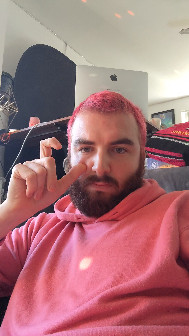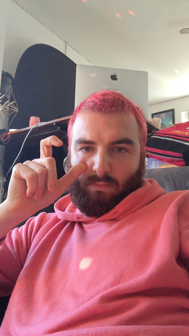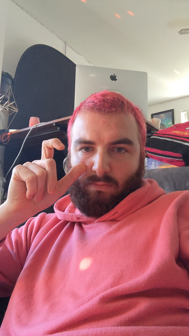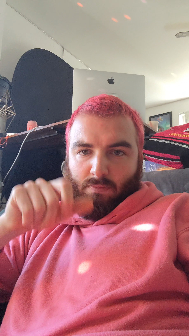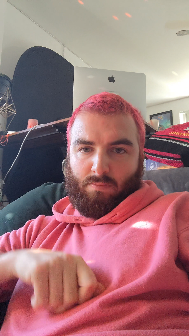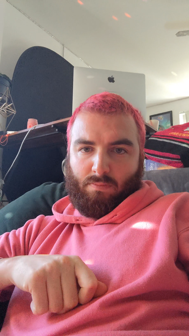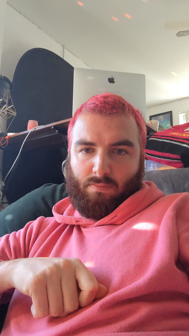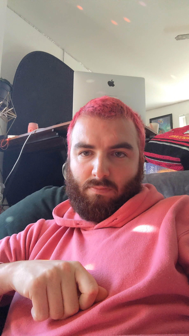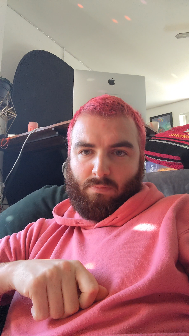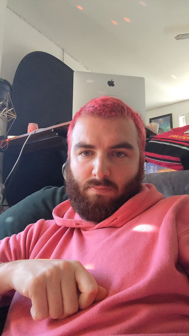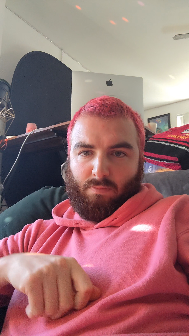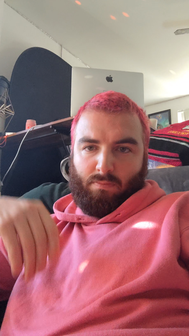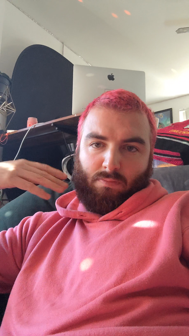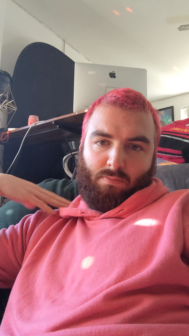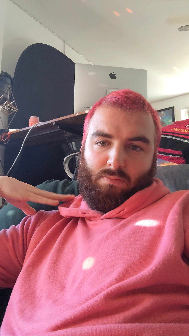shoulder